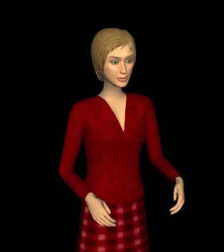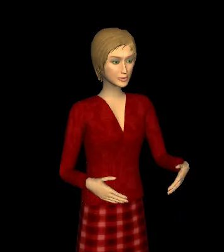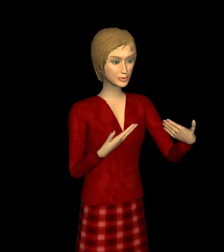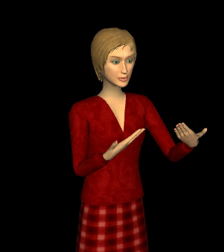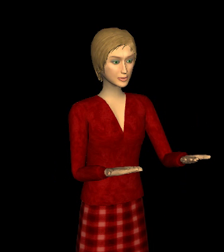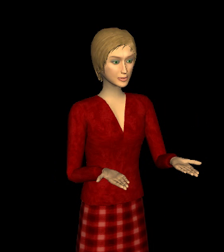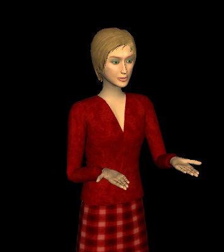لذا